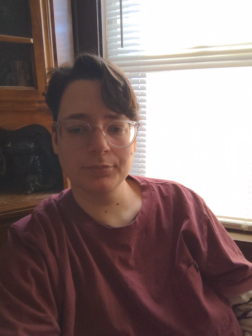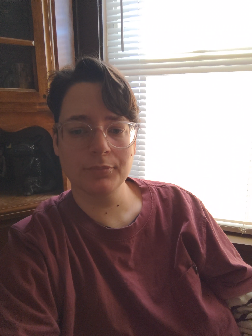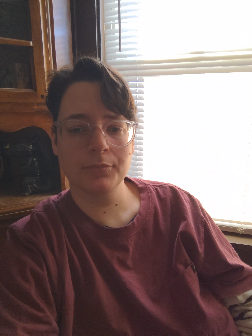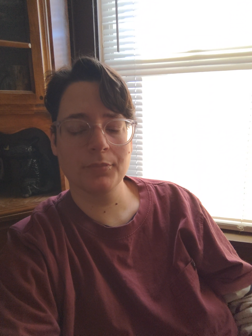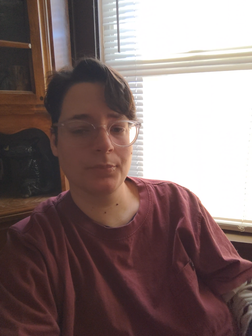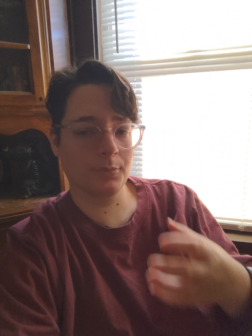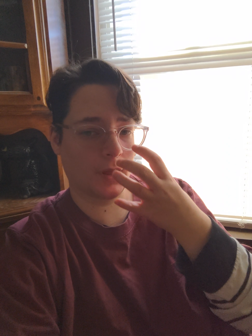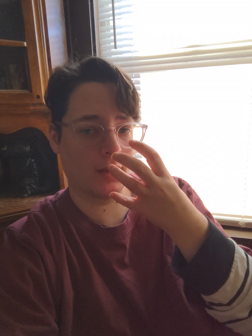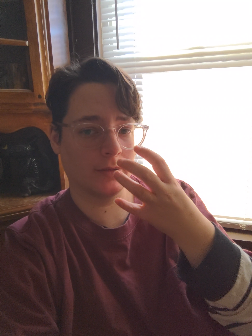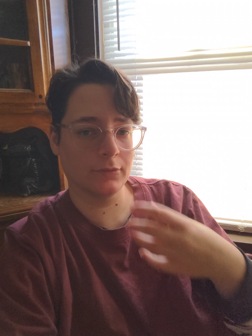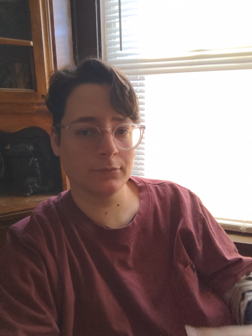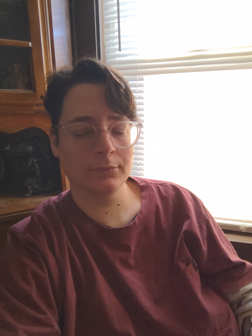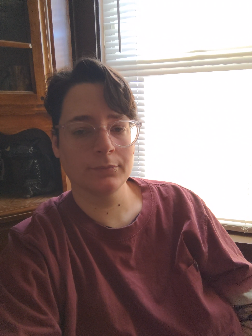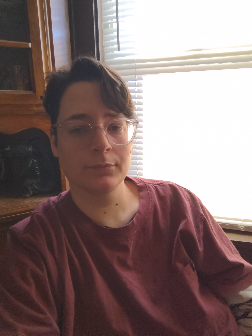mad